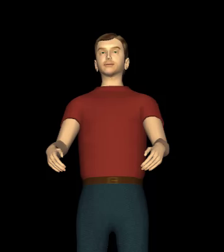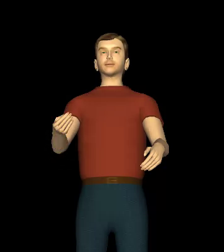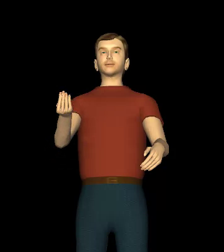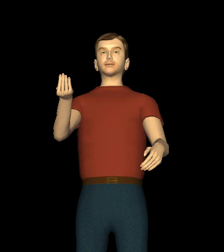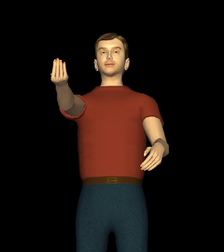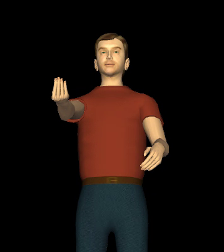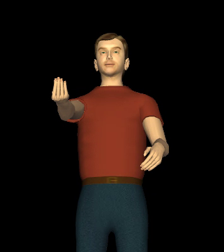يعطي